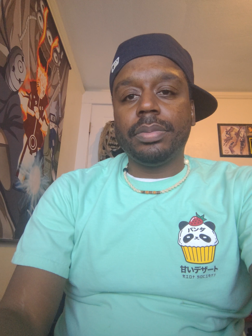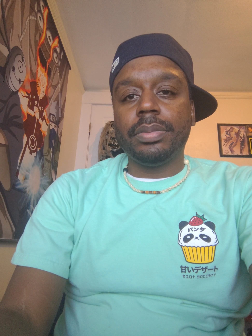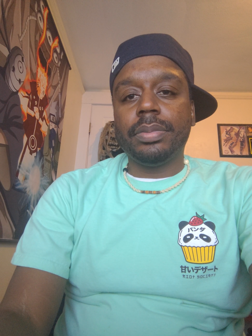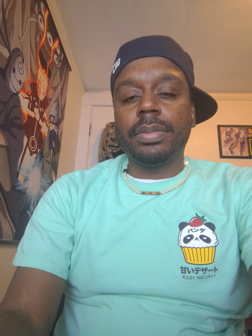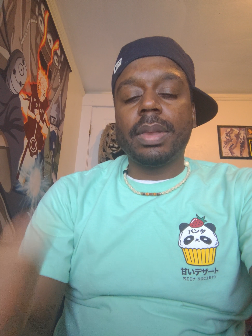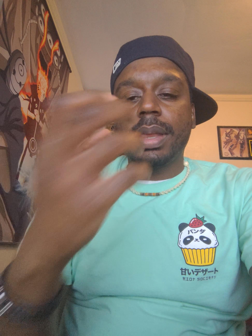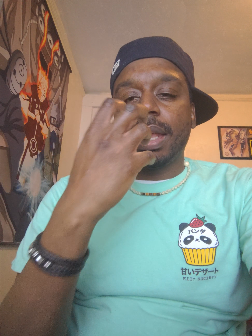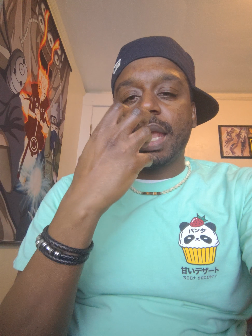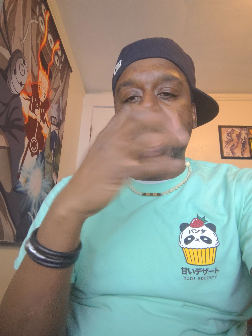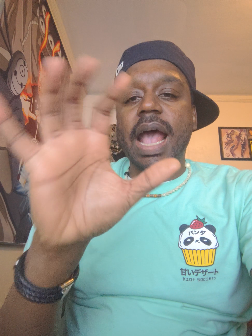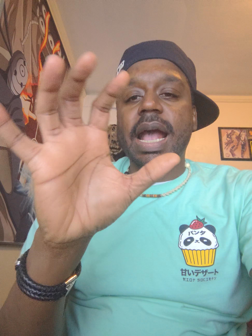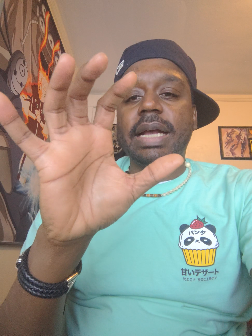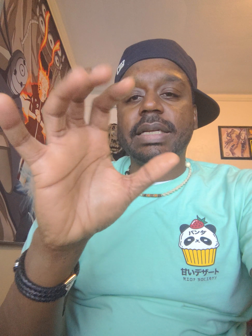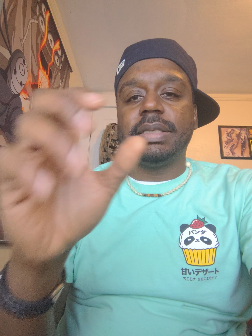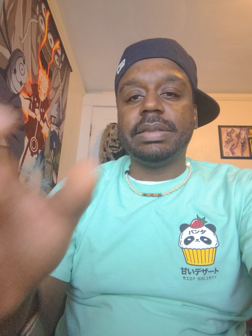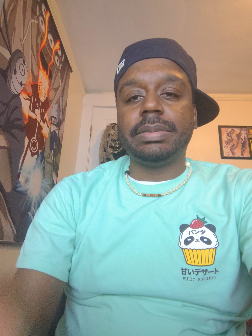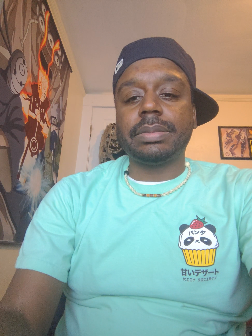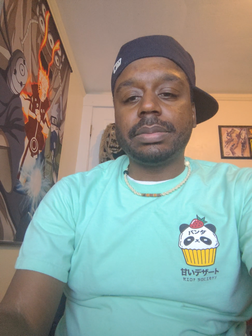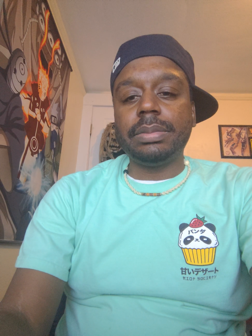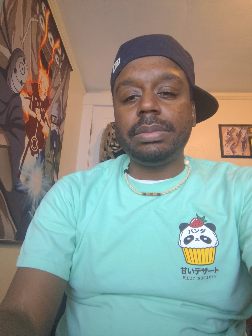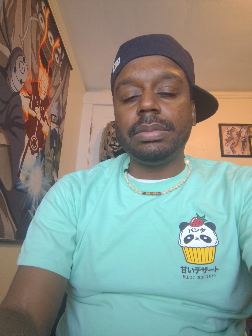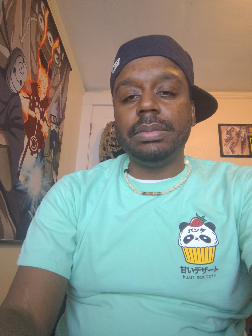hot